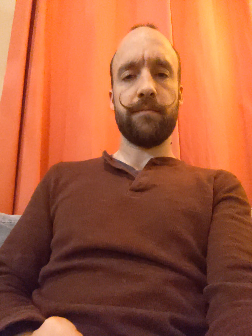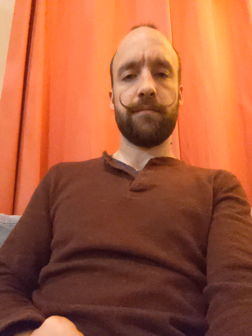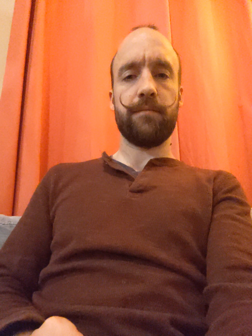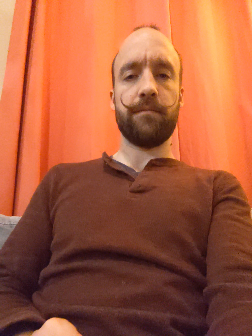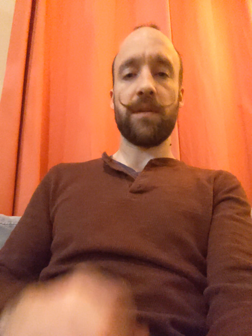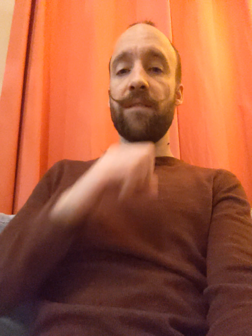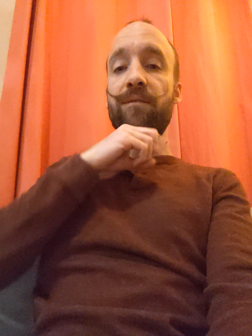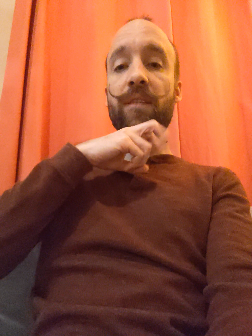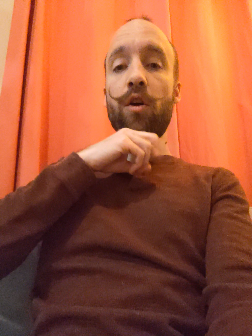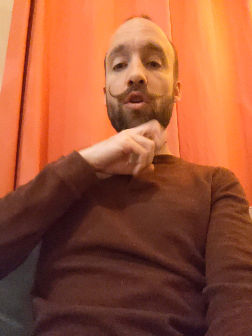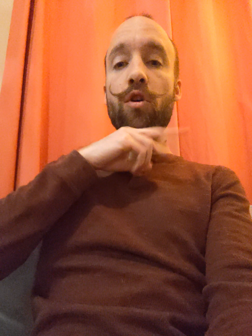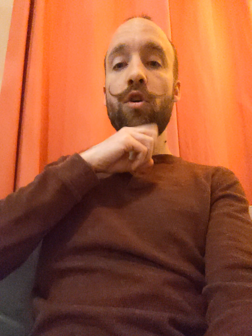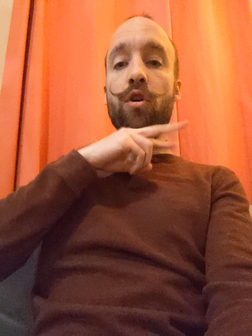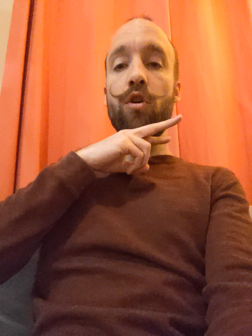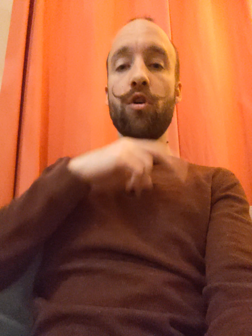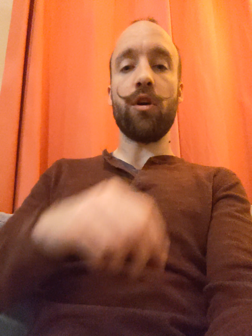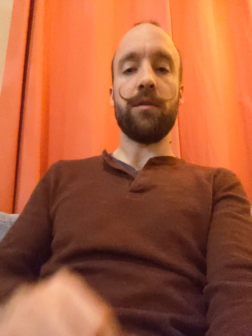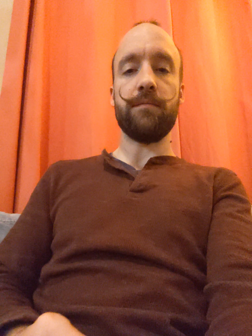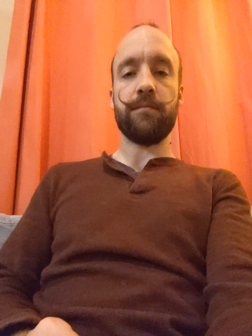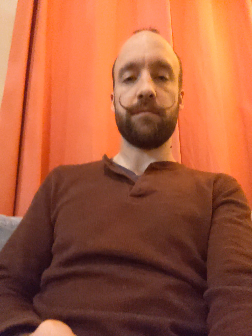frog